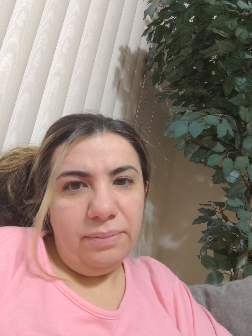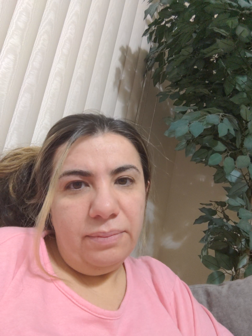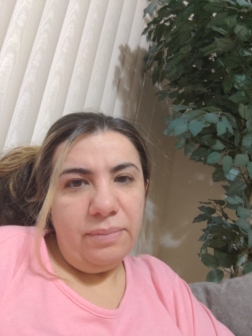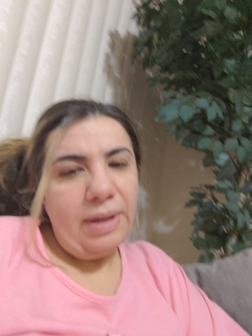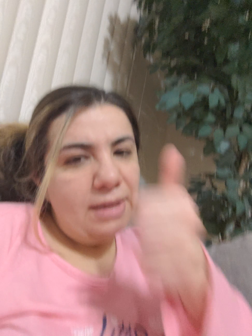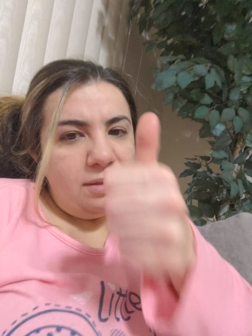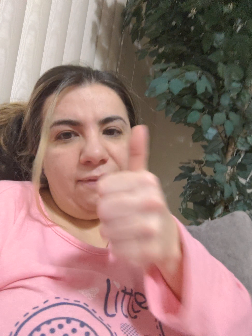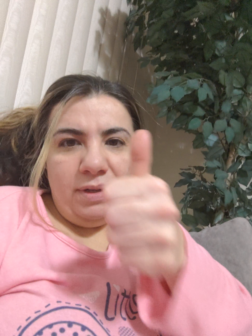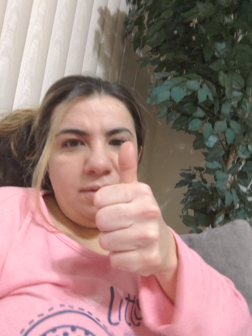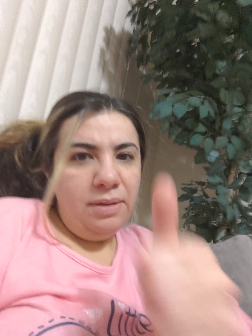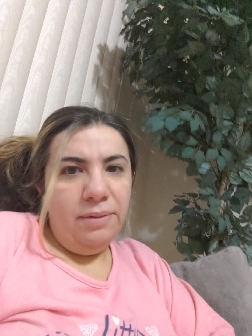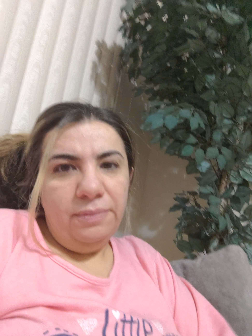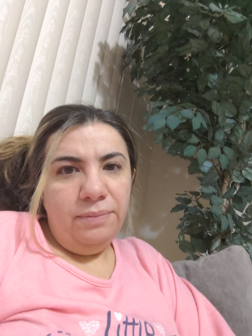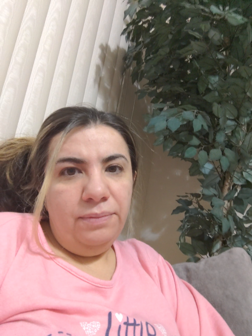yourself